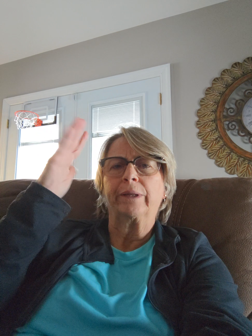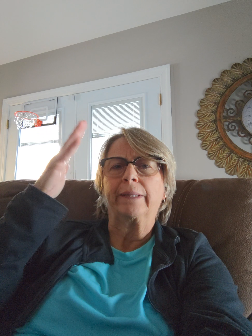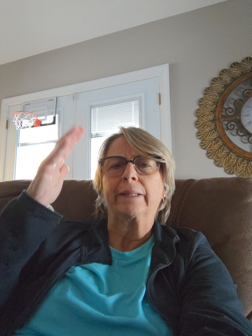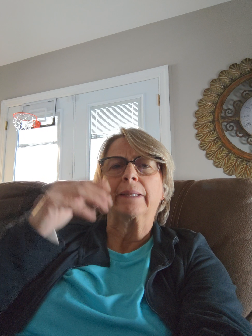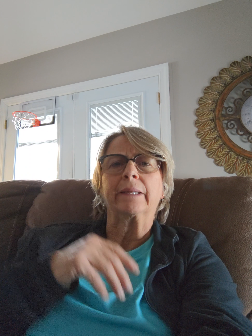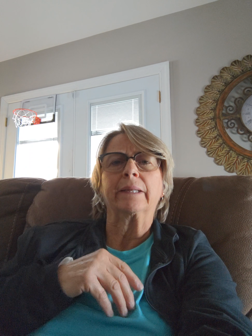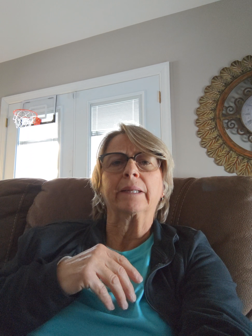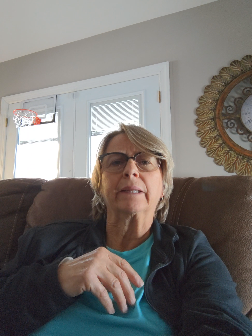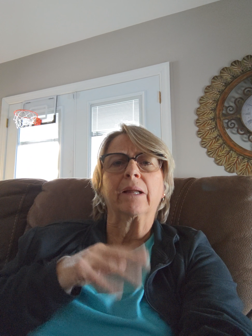tree